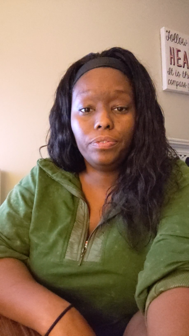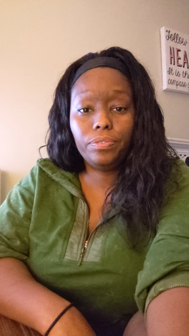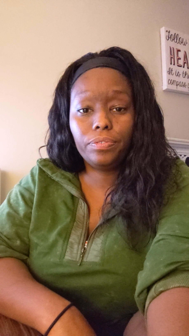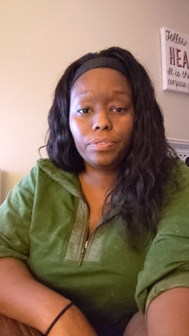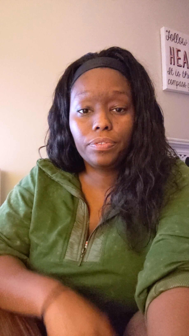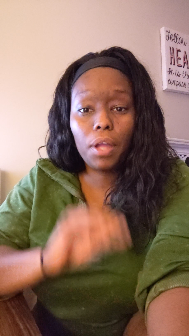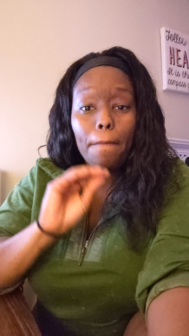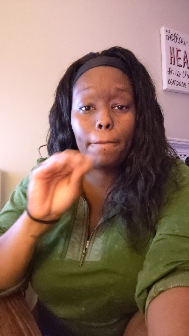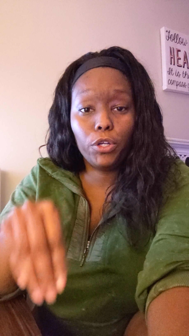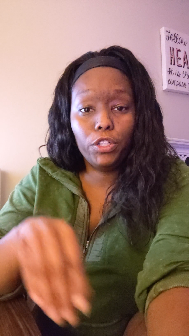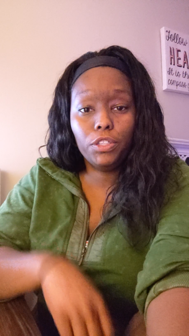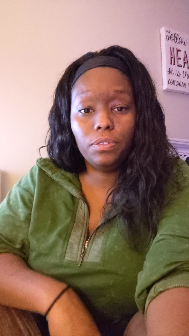put